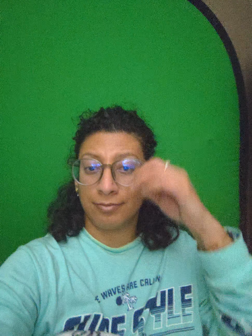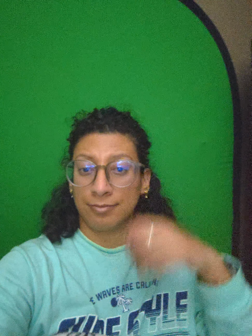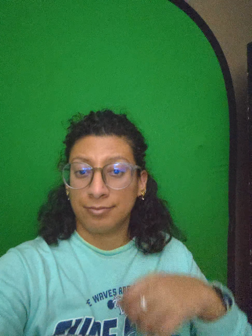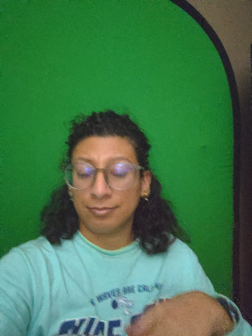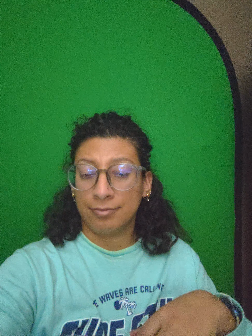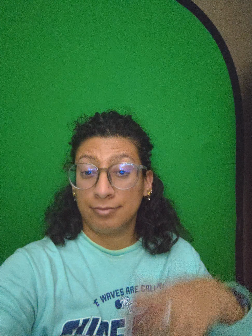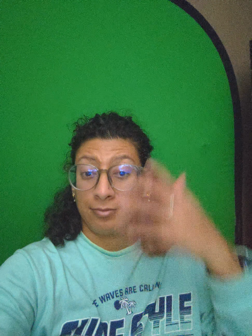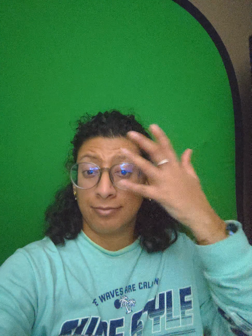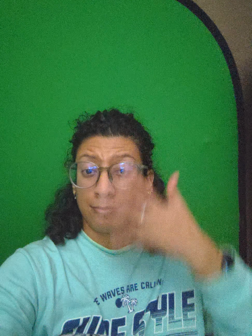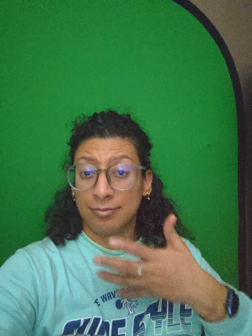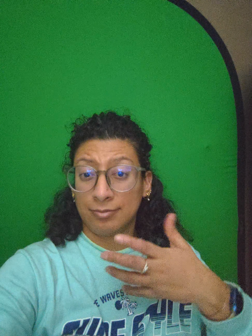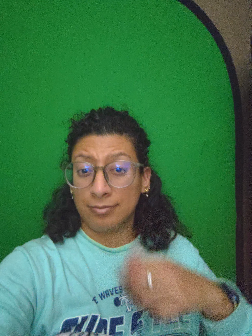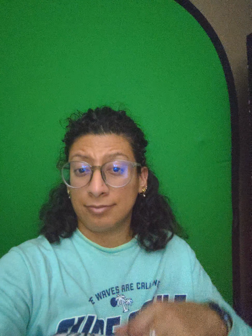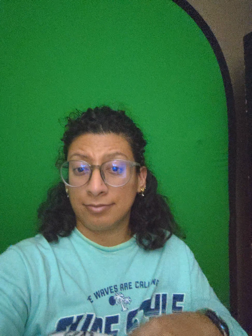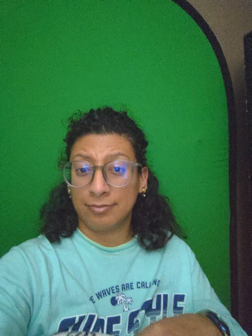sad